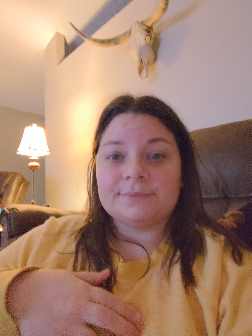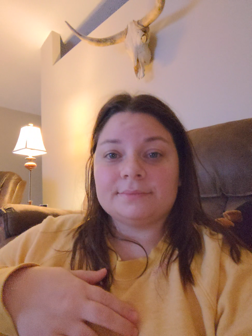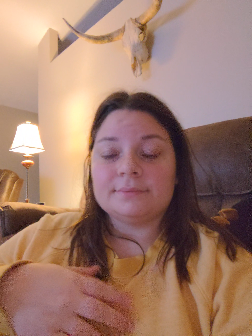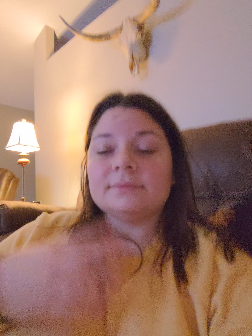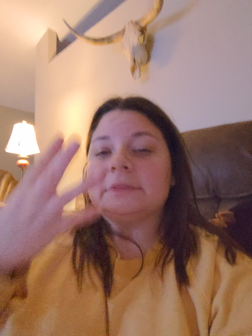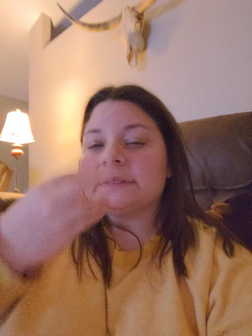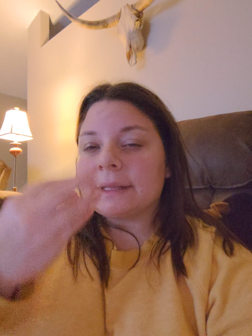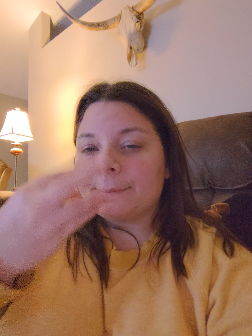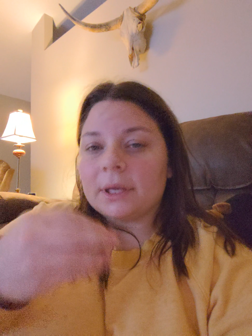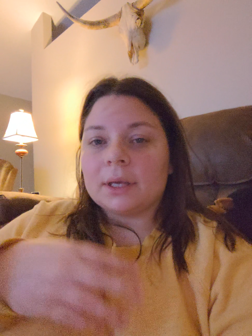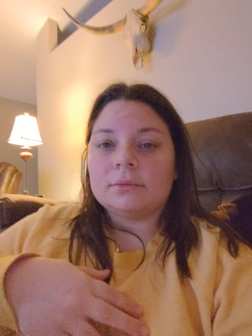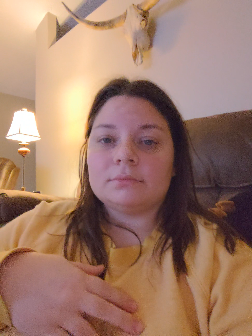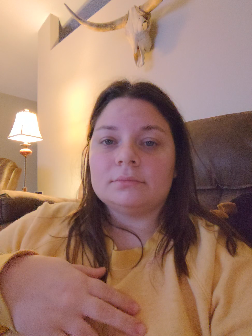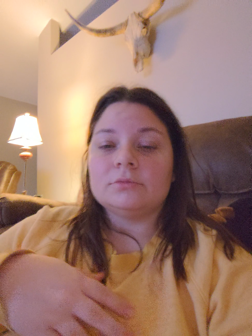sleepy